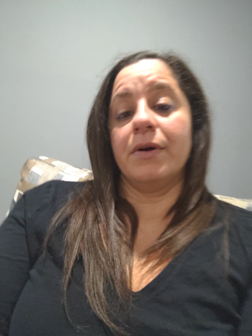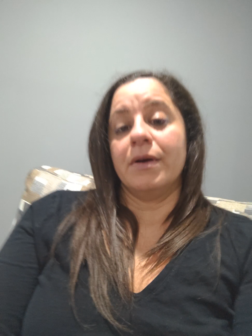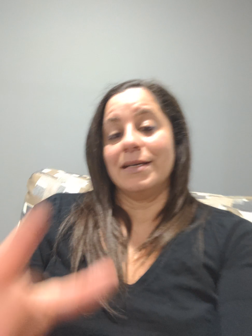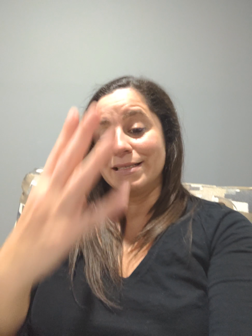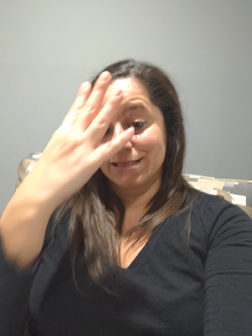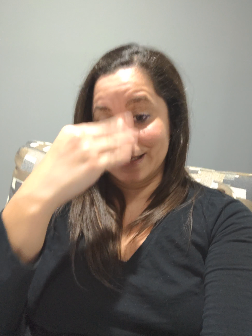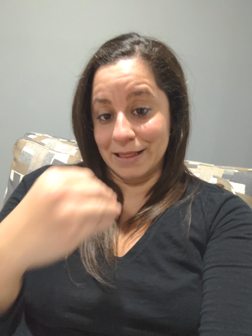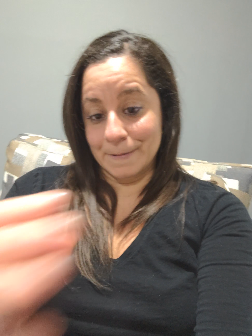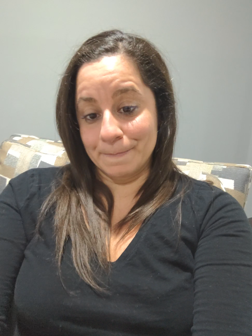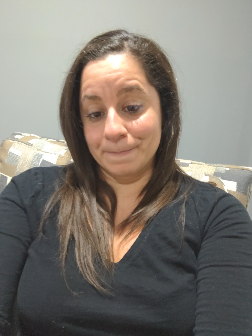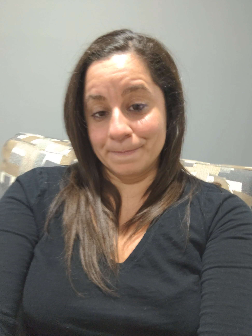sleep